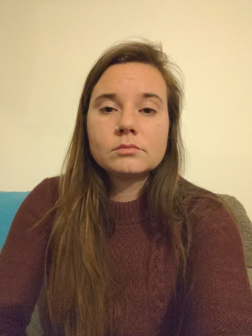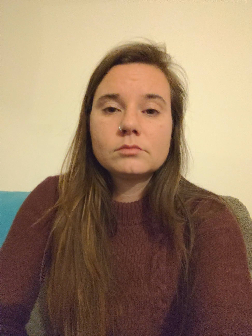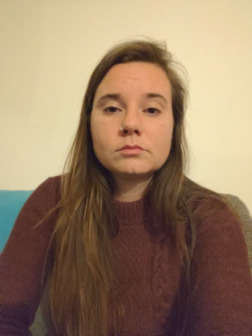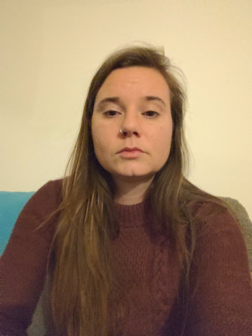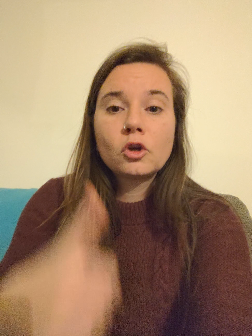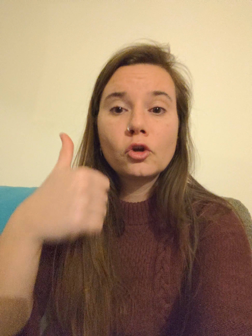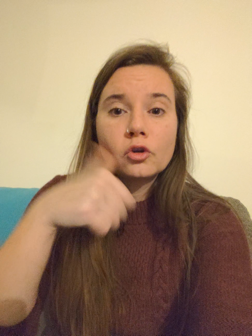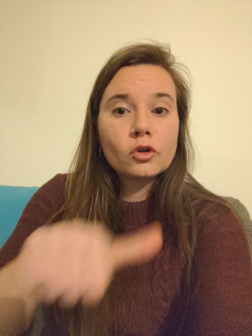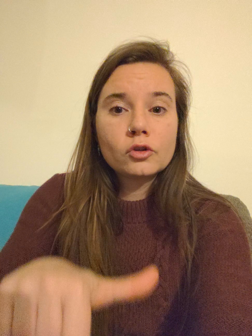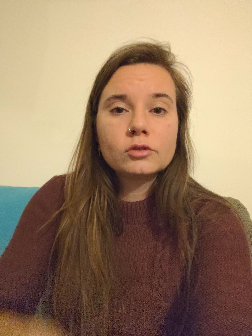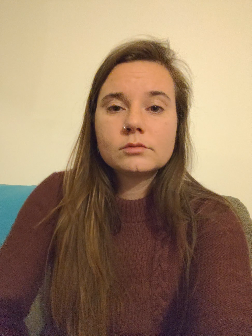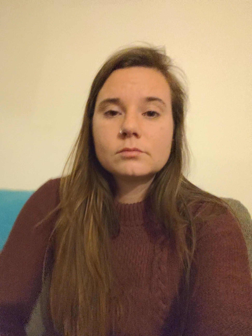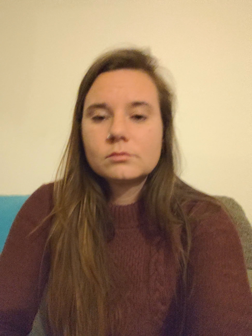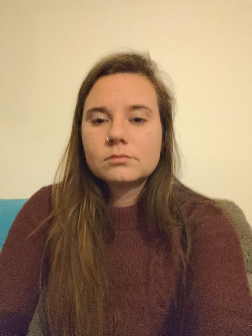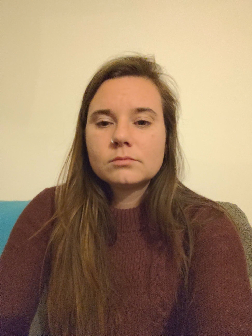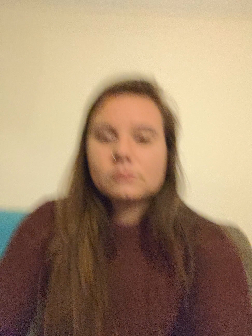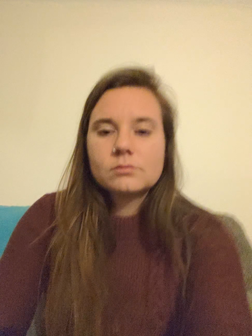girl